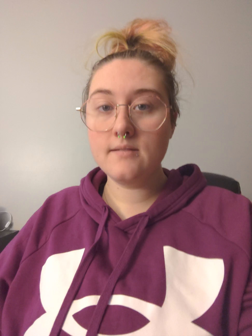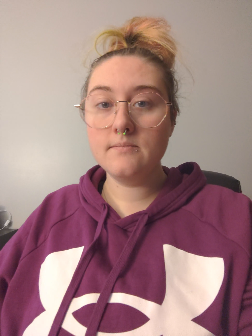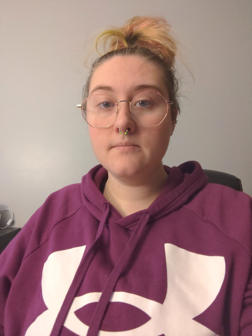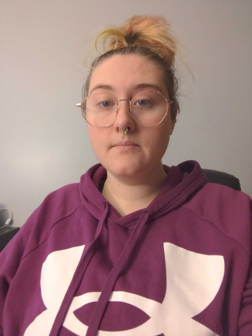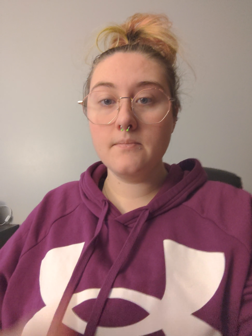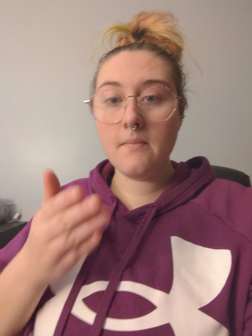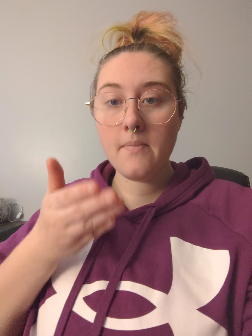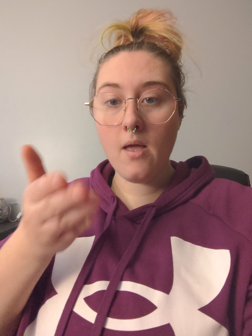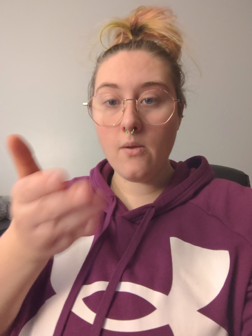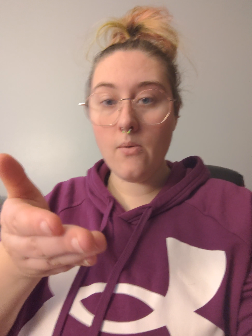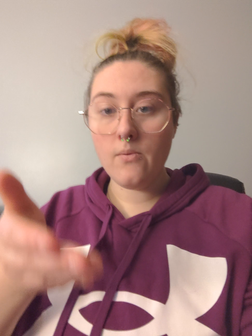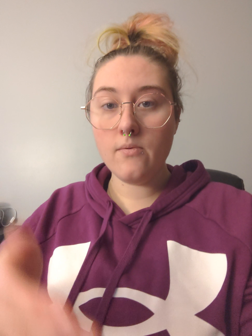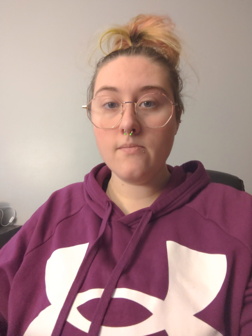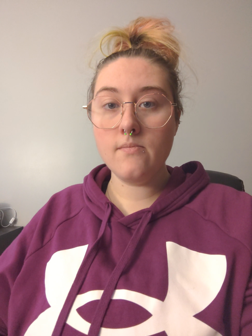boat